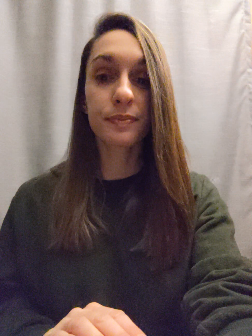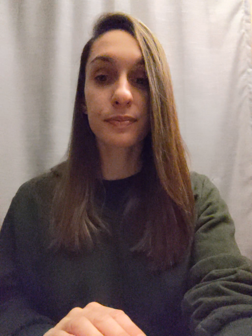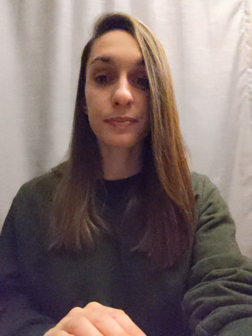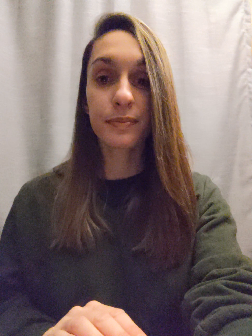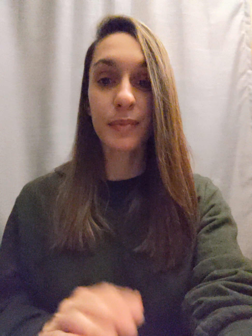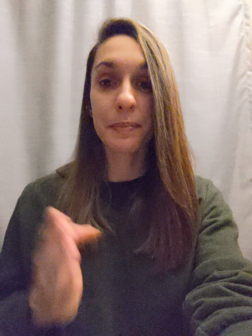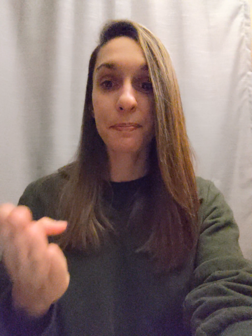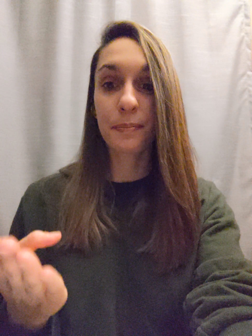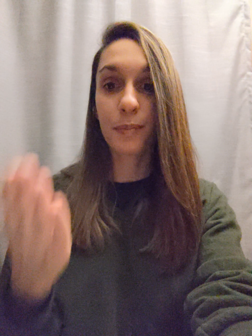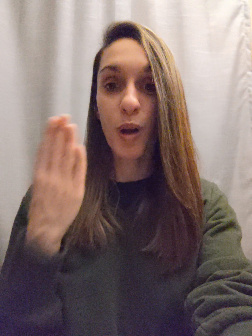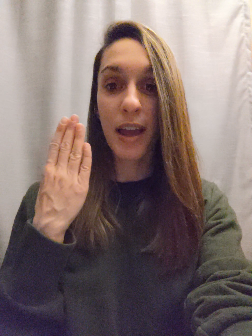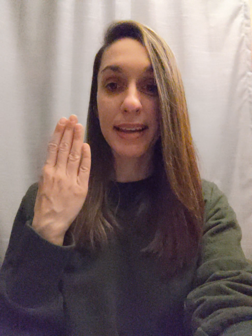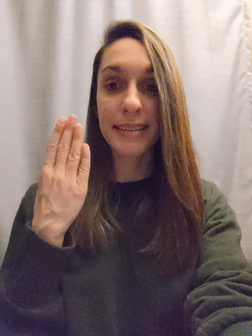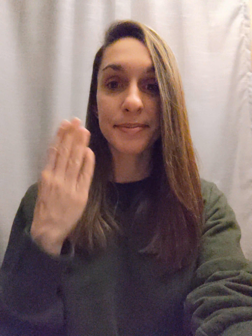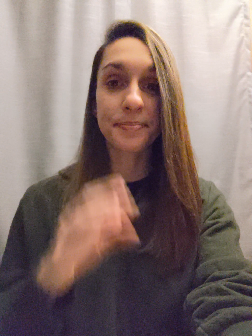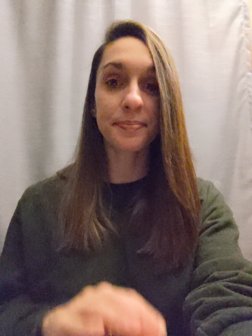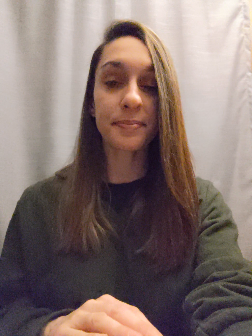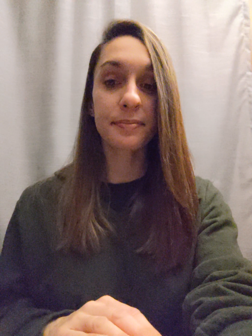morning